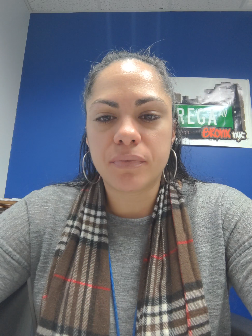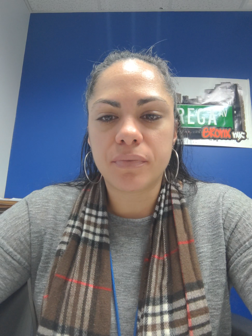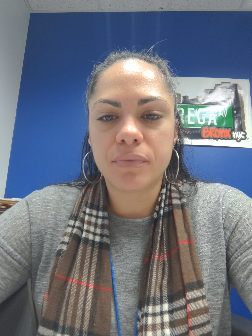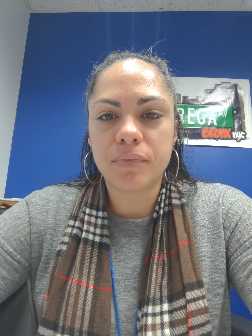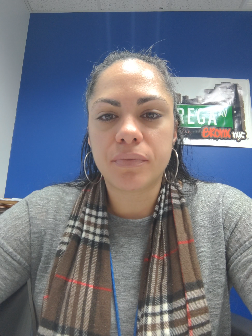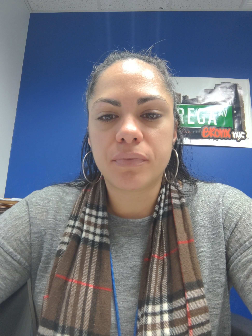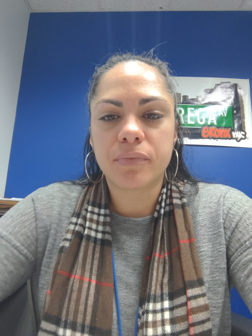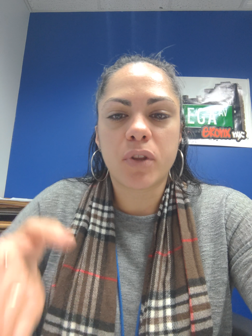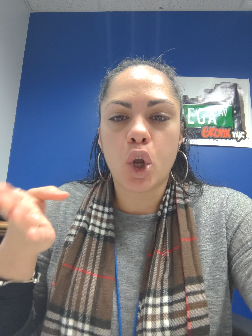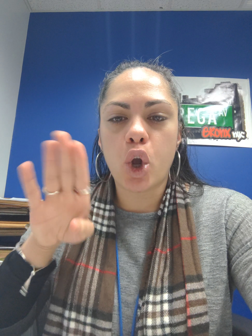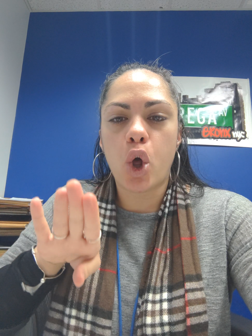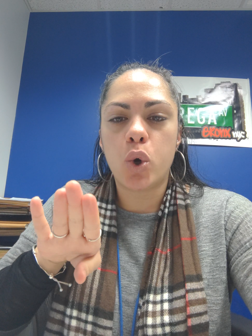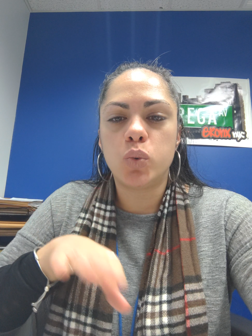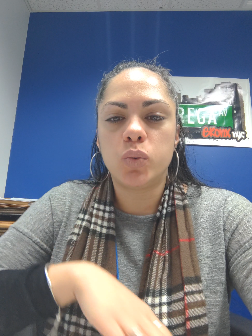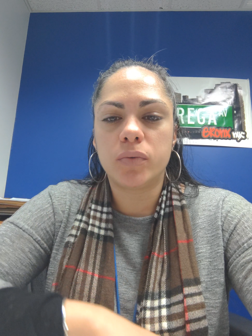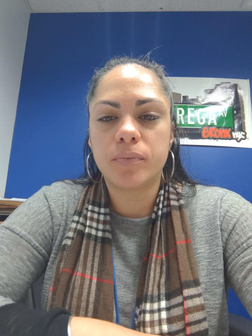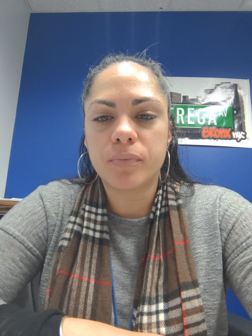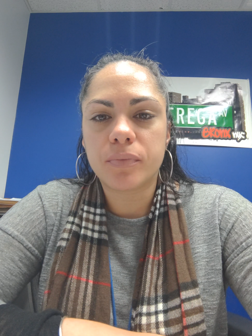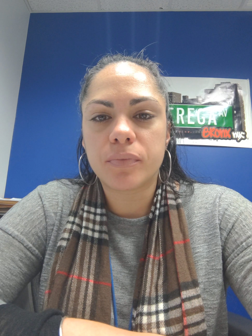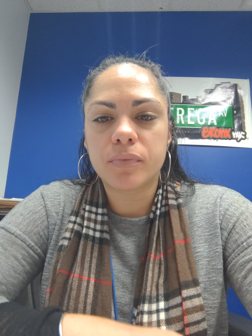close